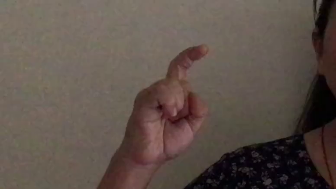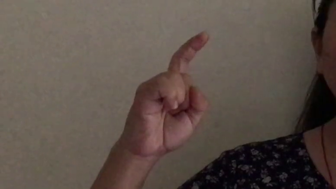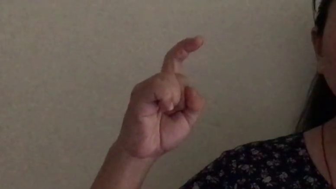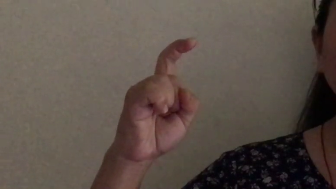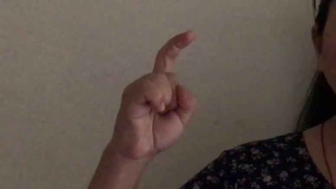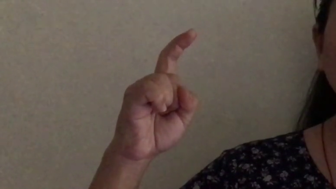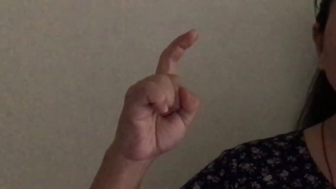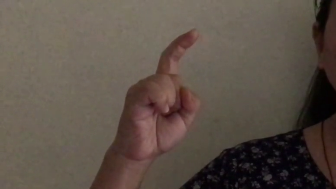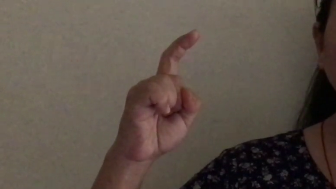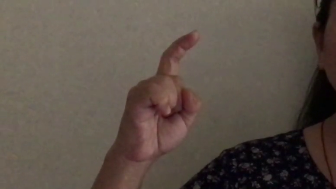ग